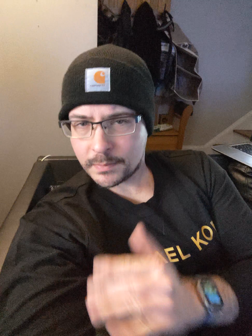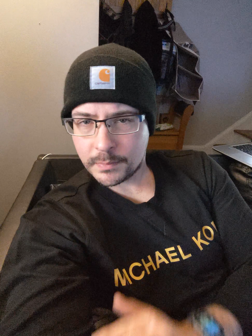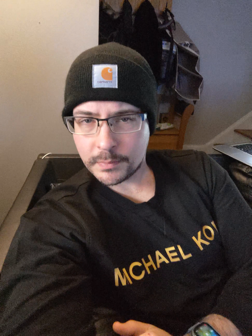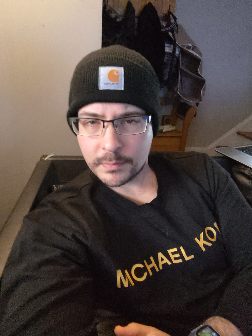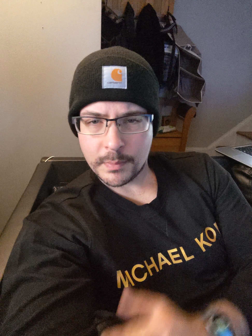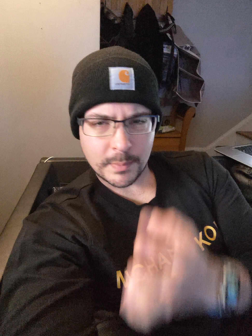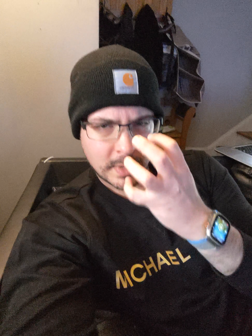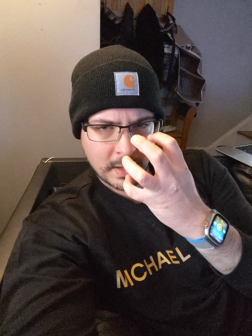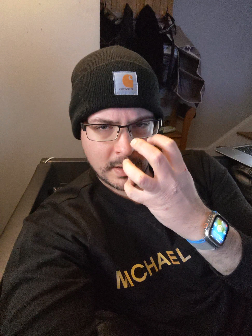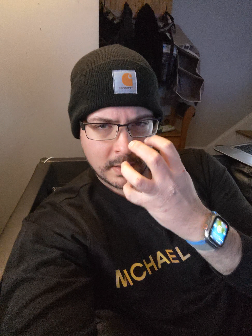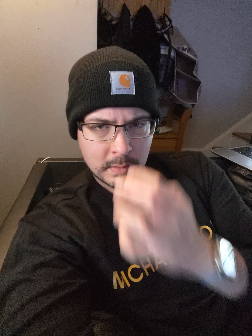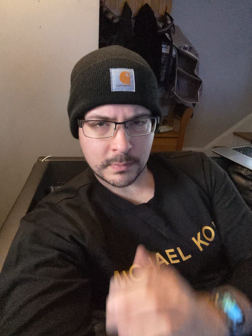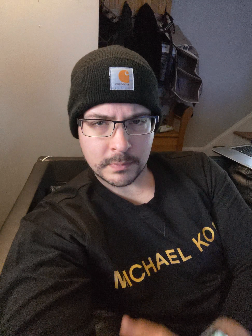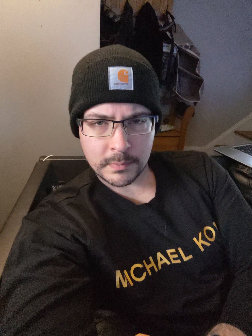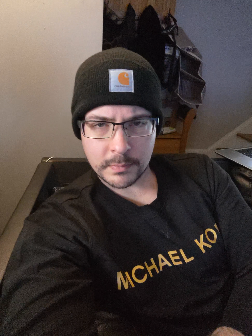mad